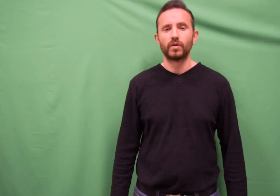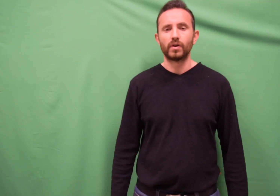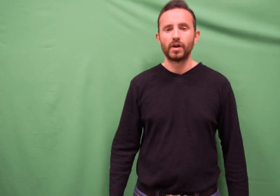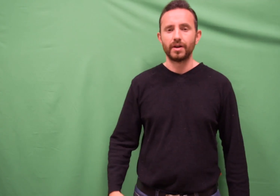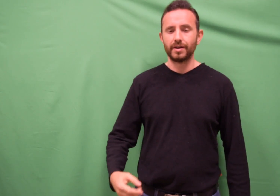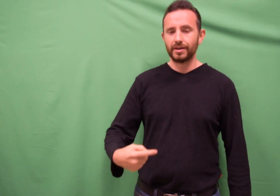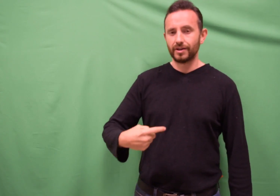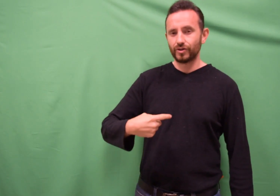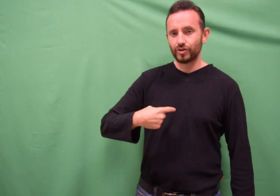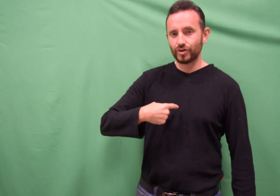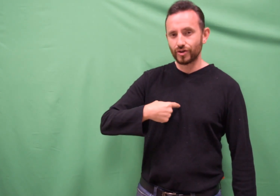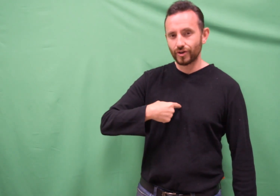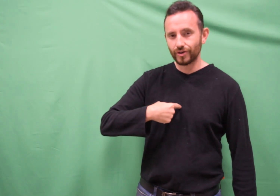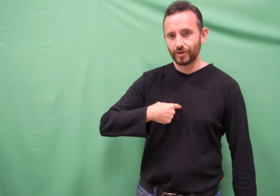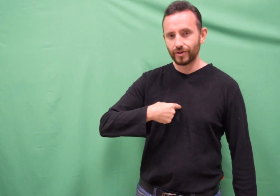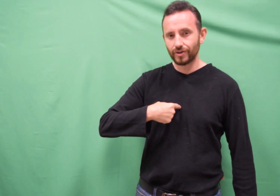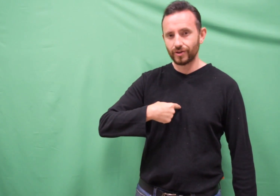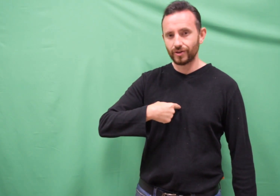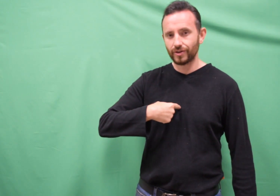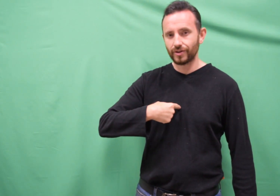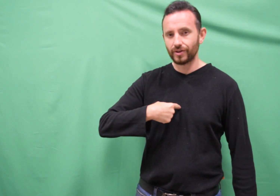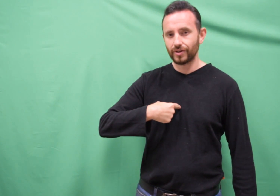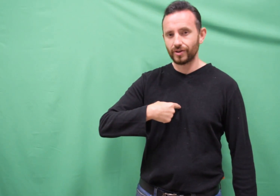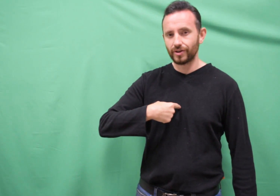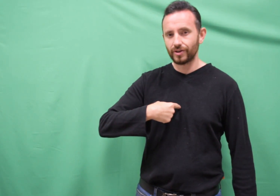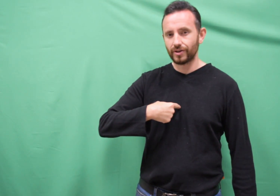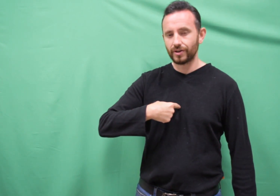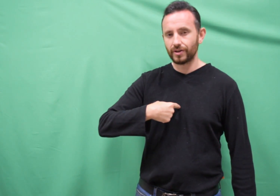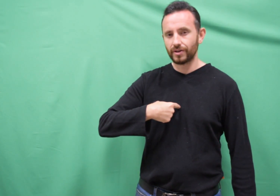yo